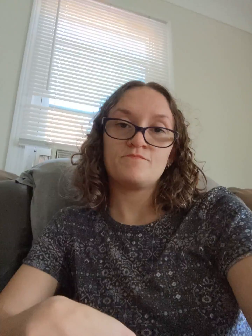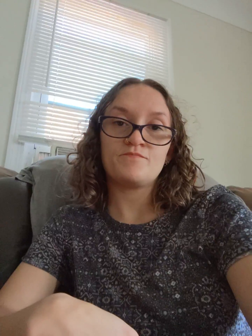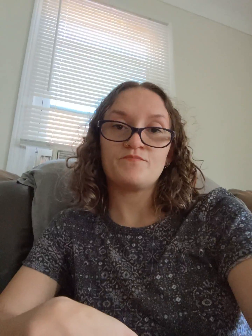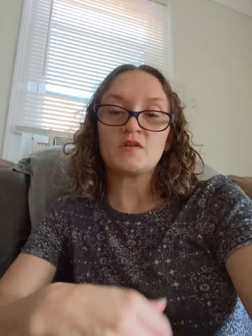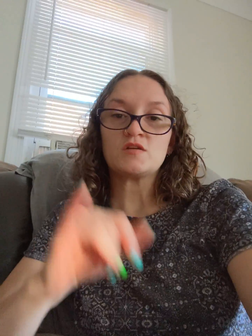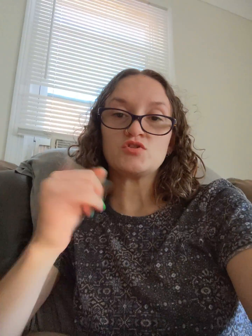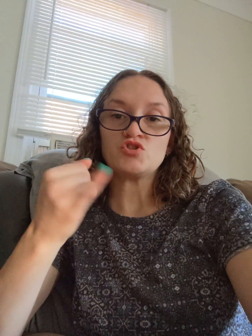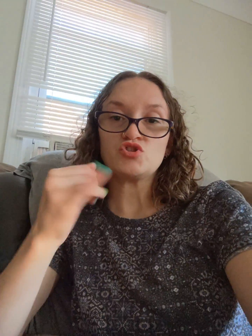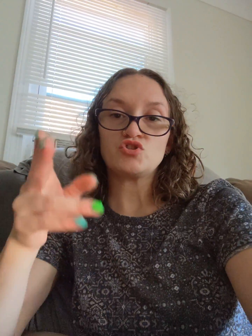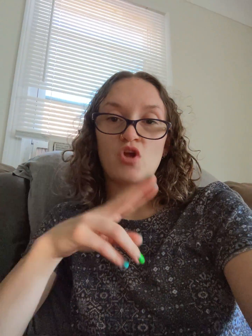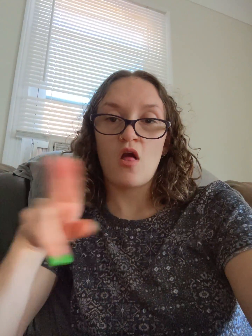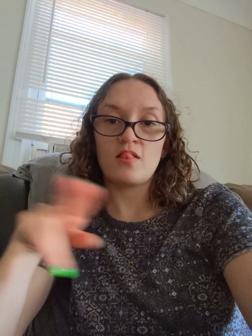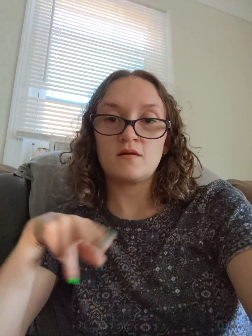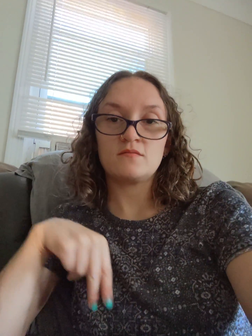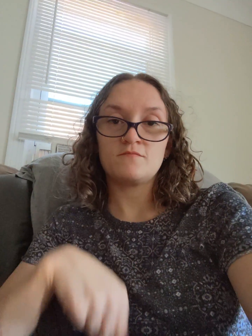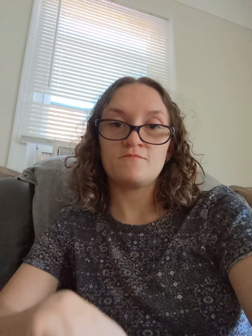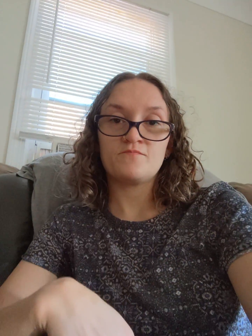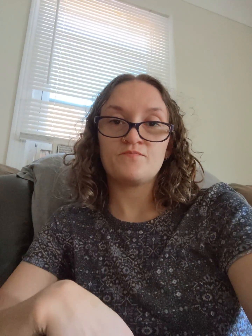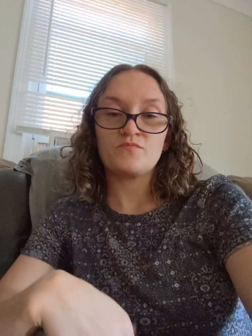jelly